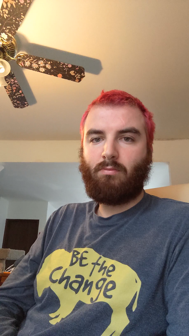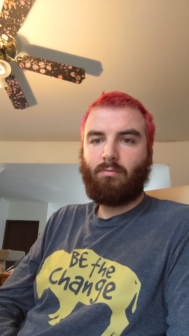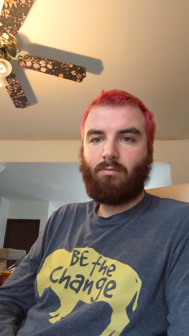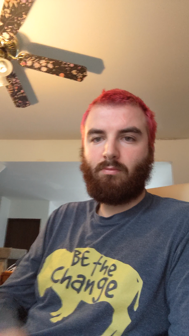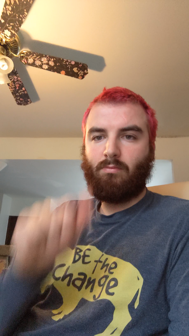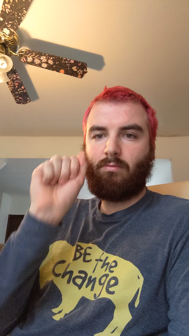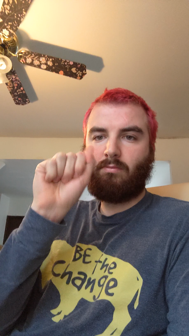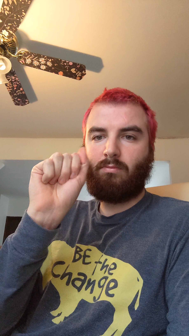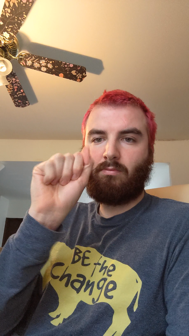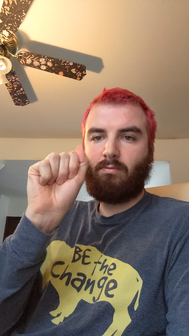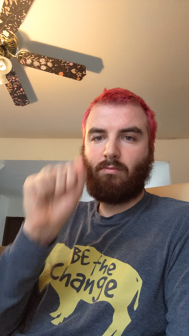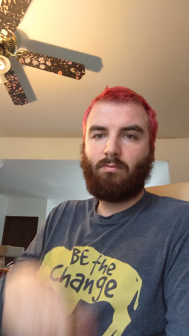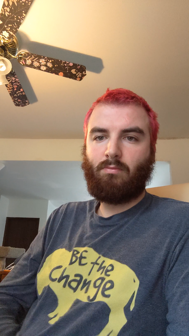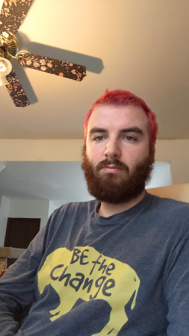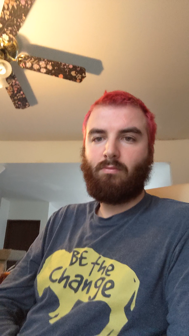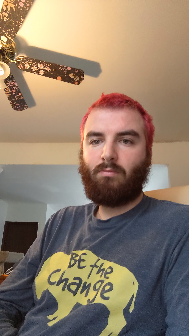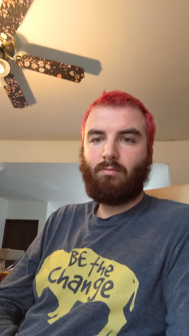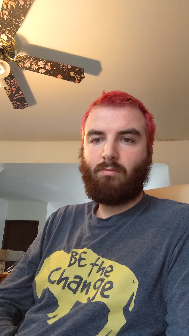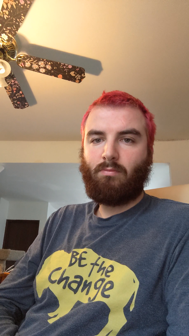knock